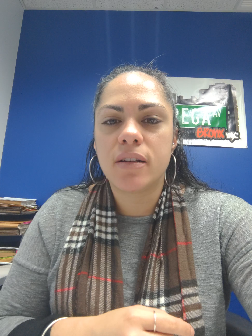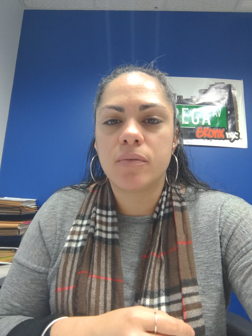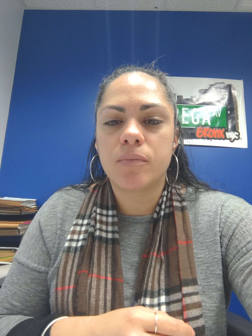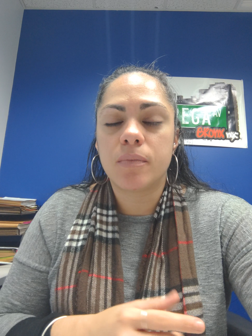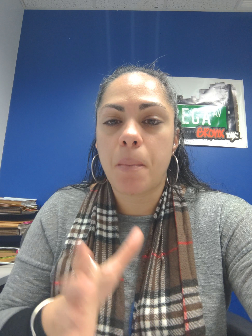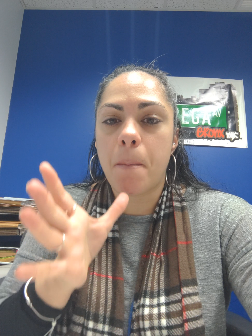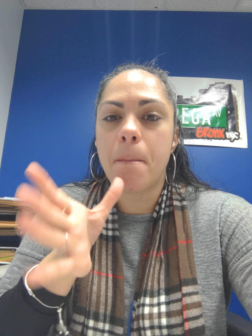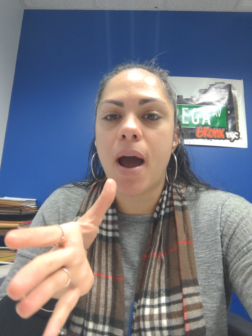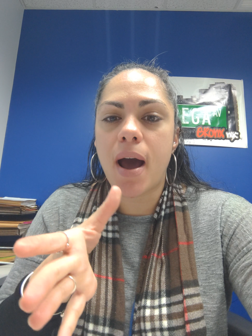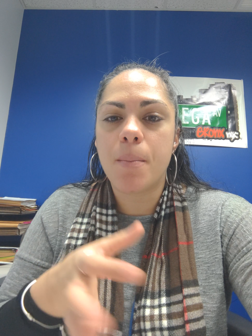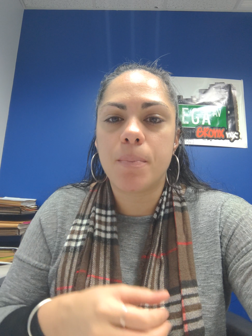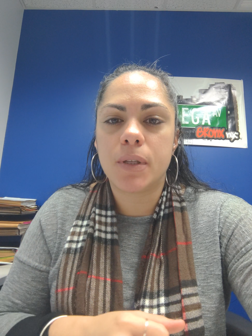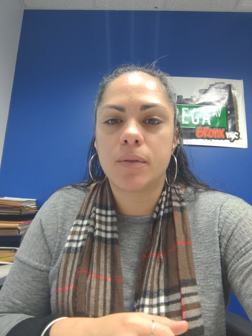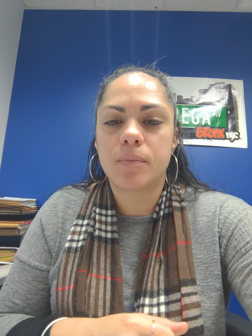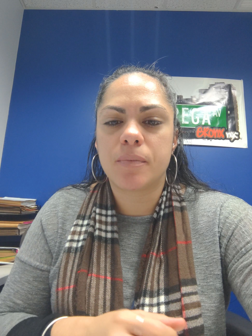mom